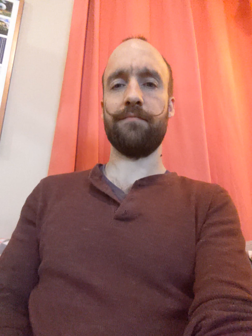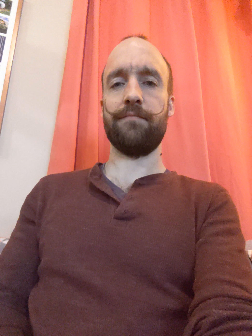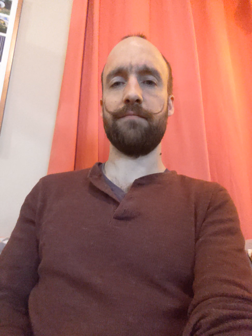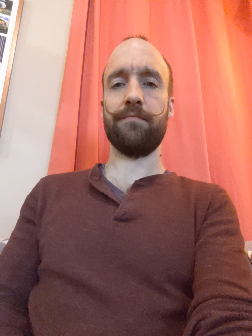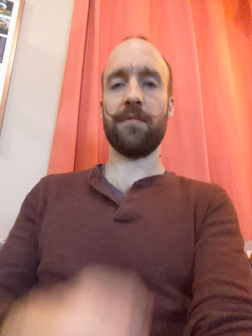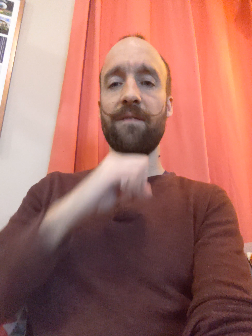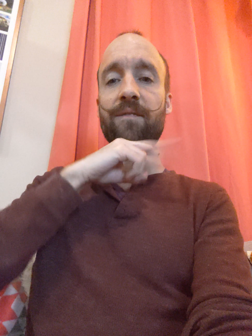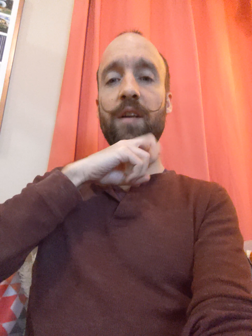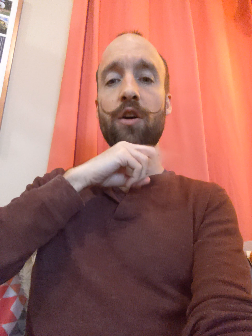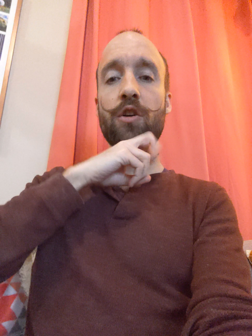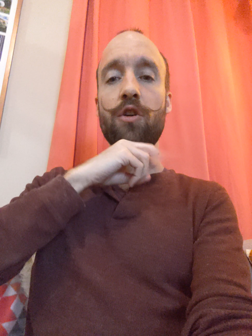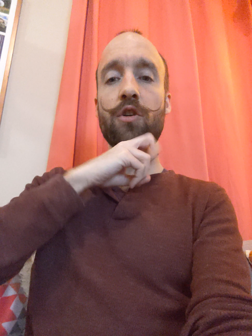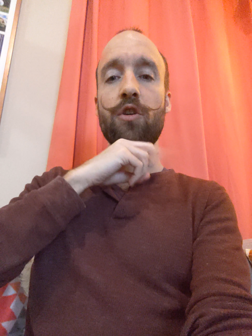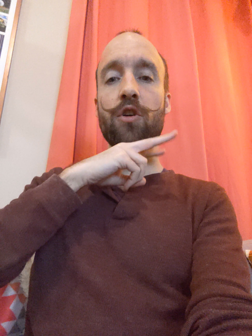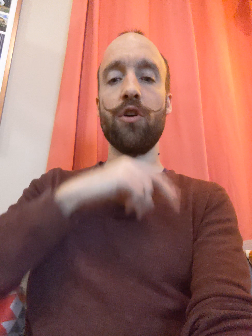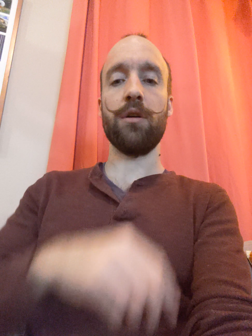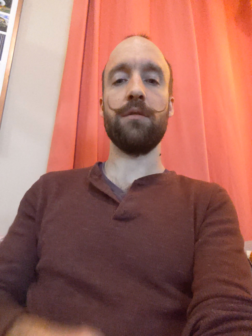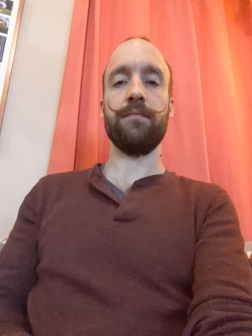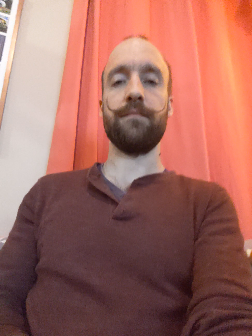frog